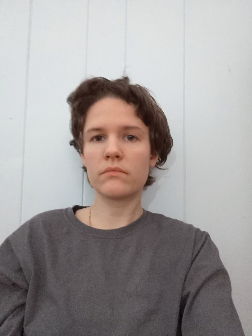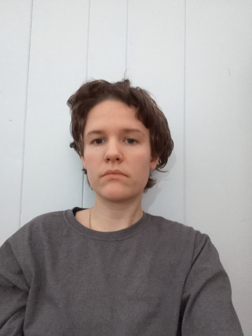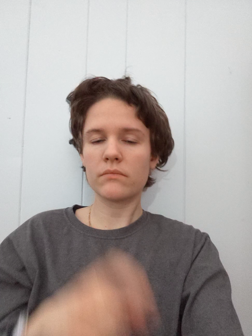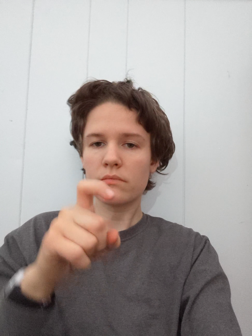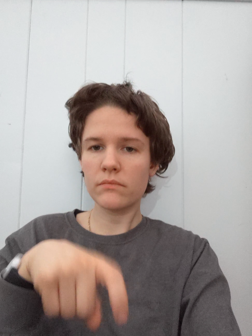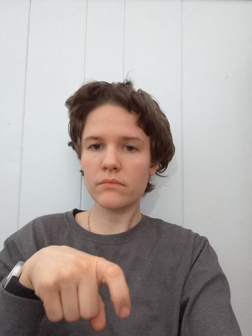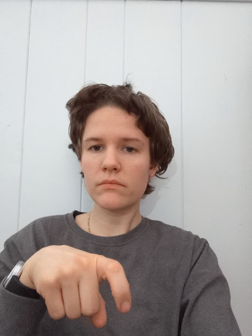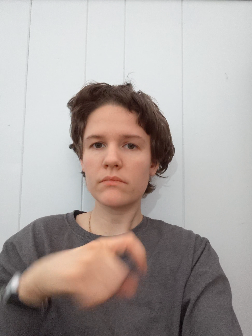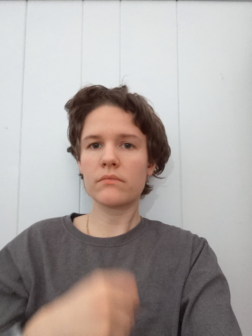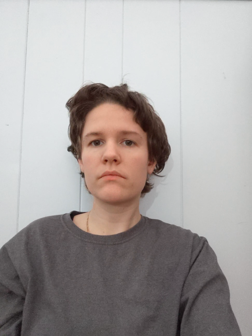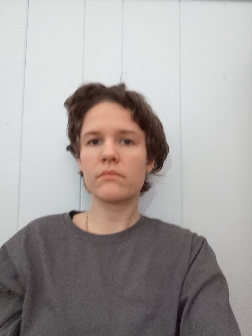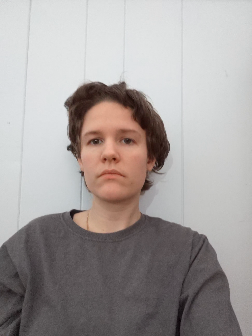time